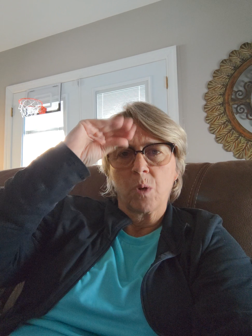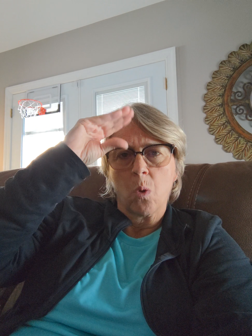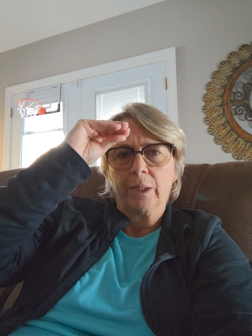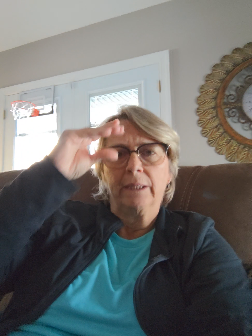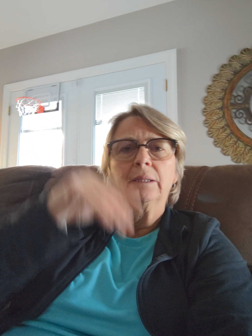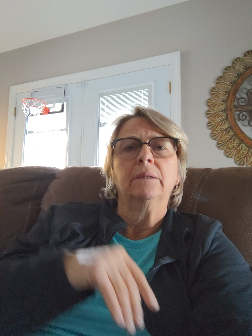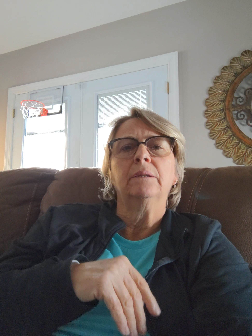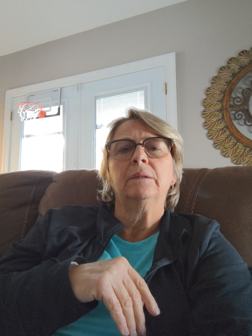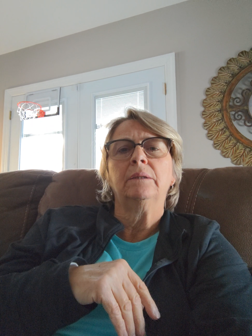boy